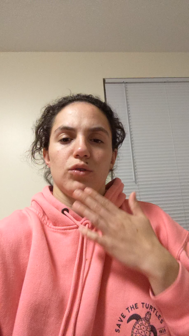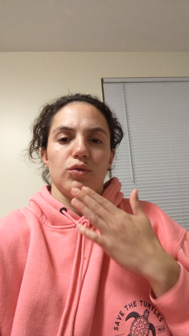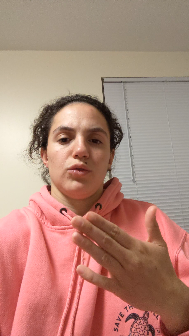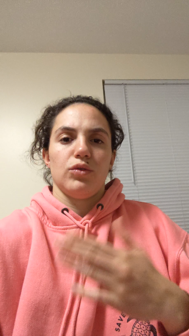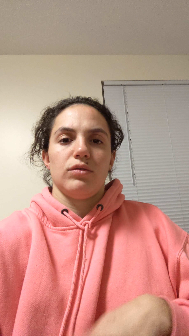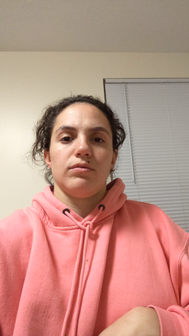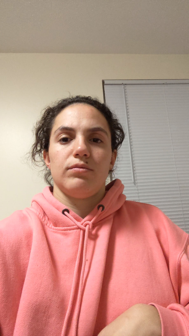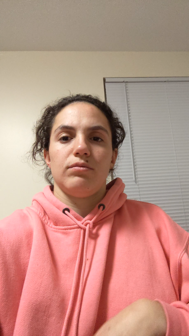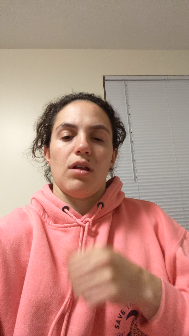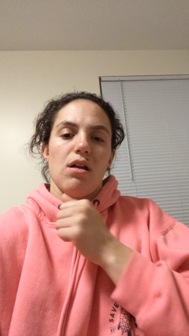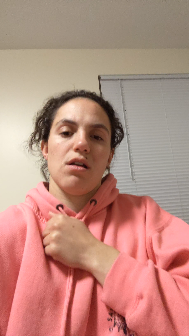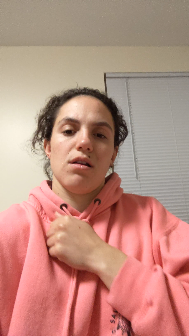hug